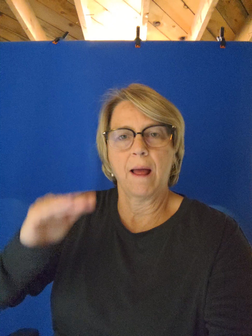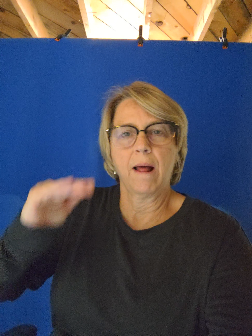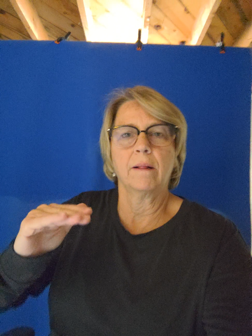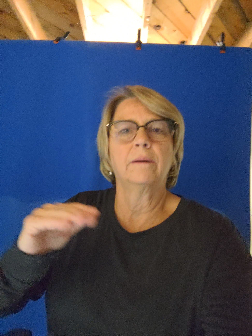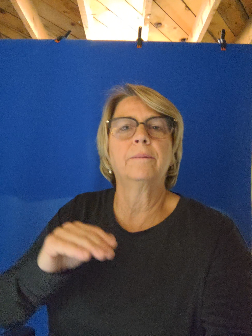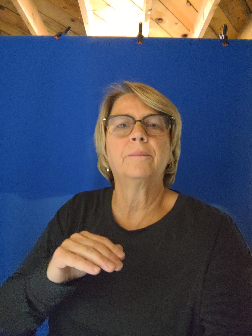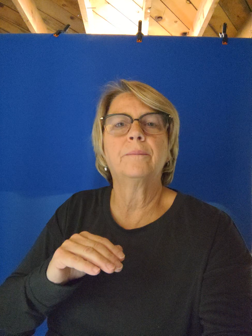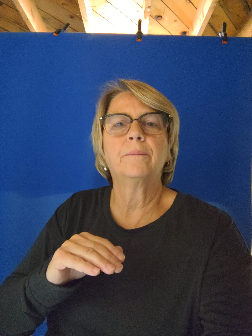child